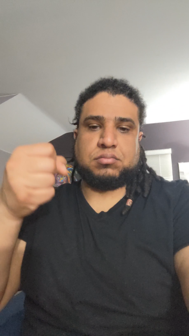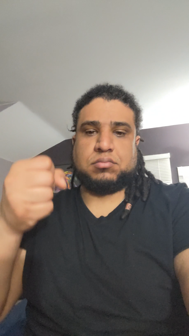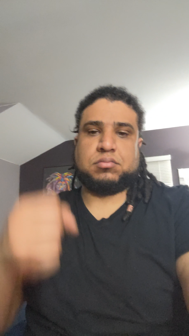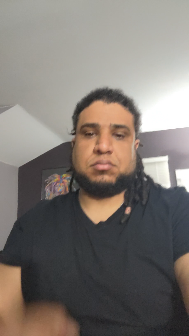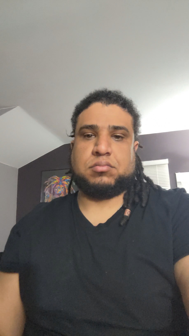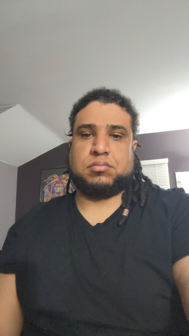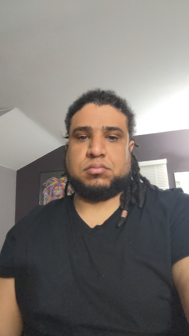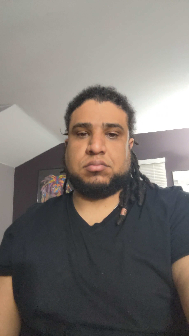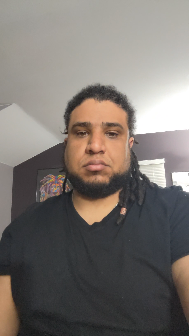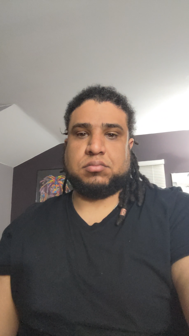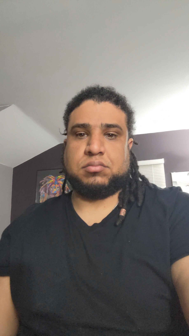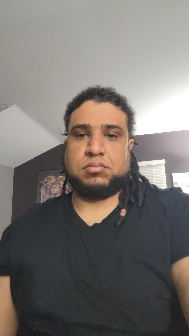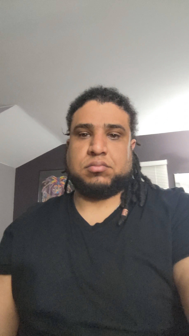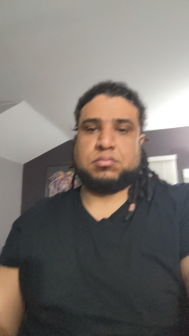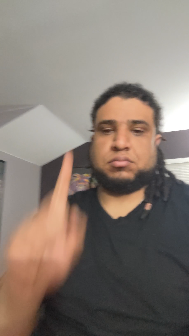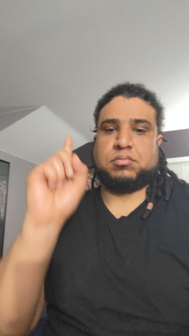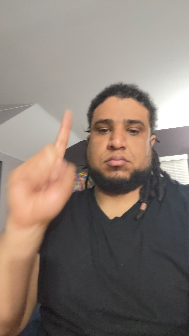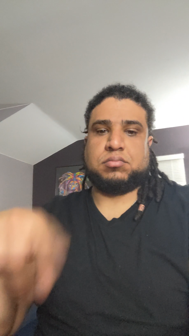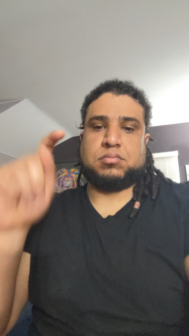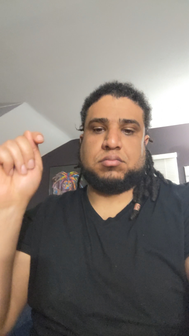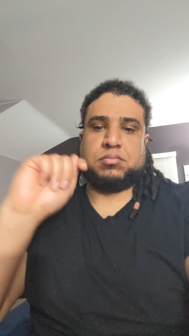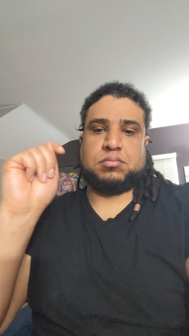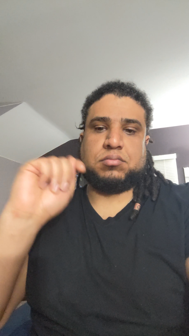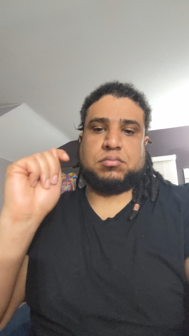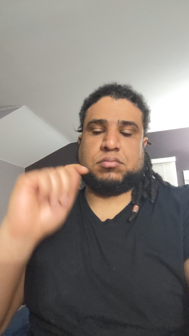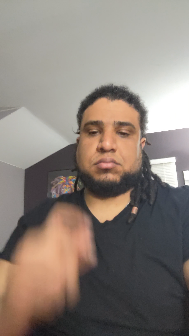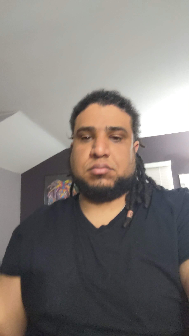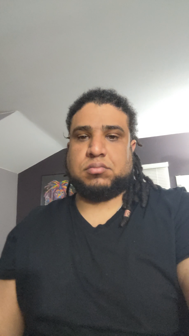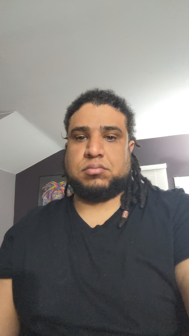go potty